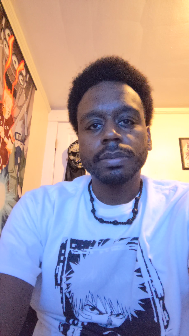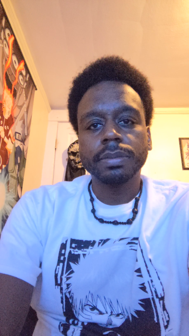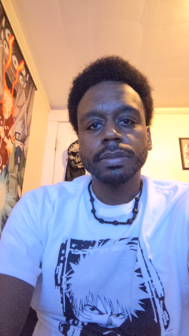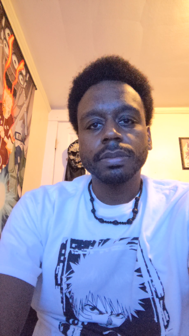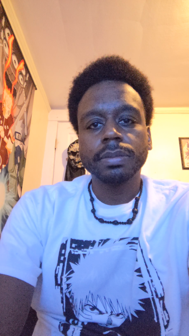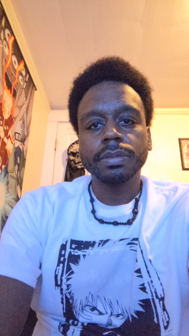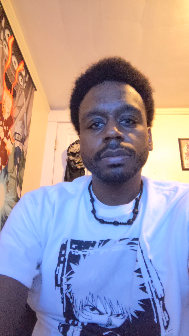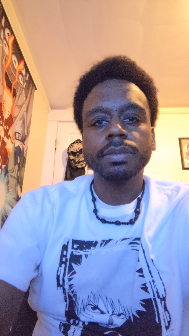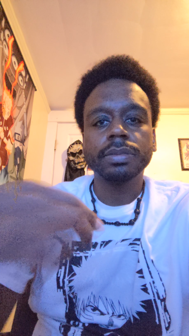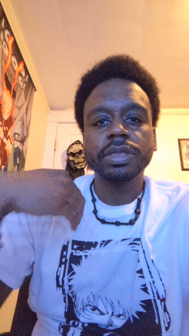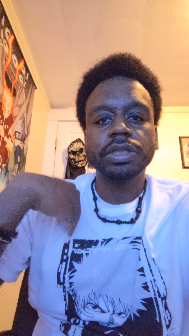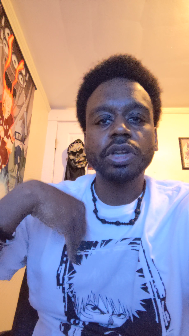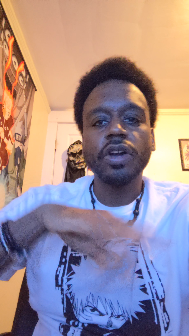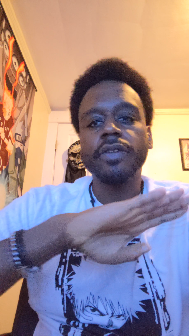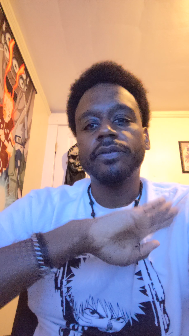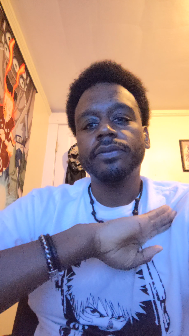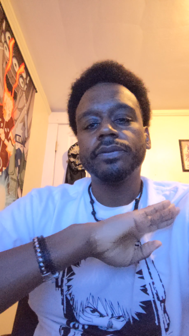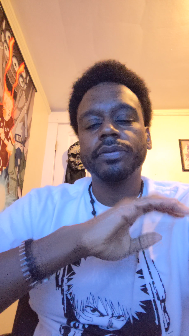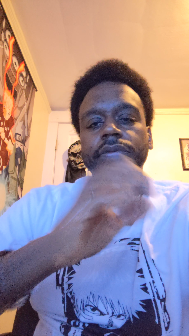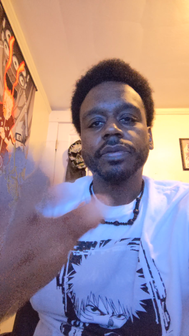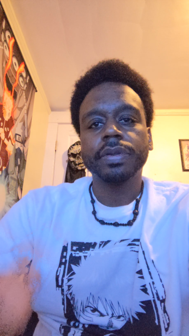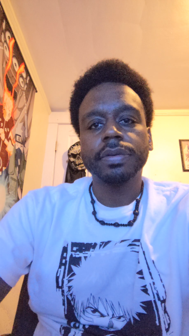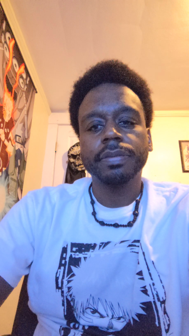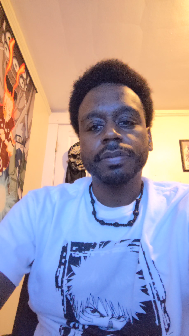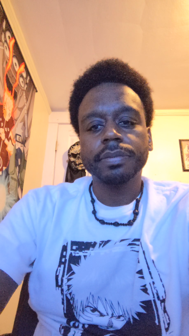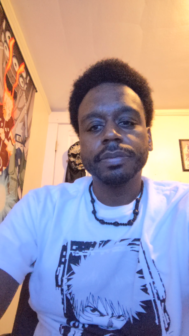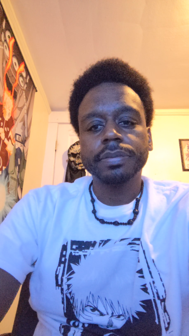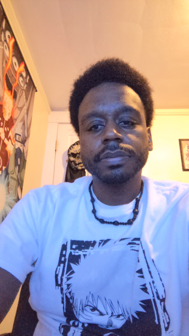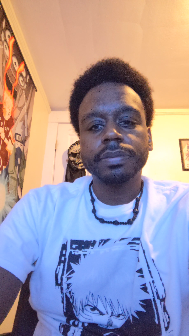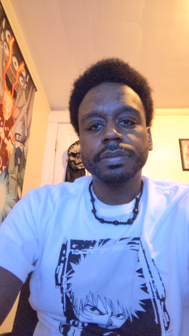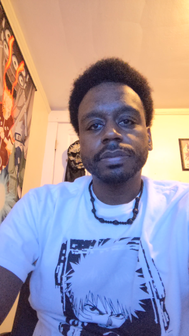scarf